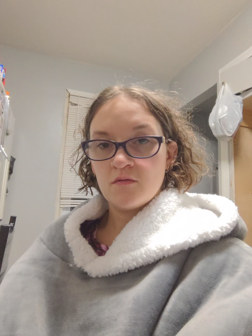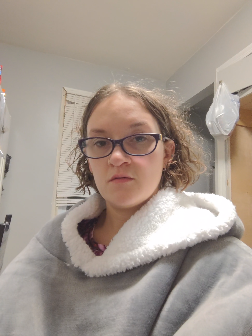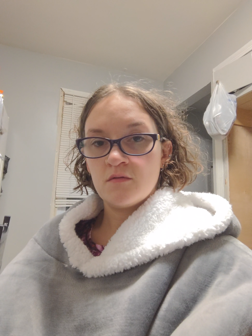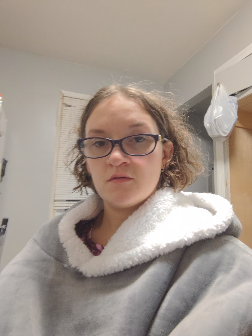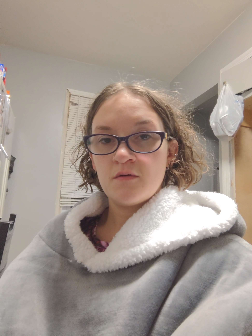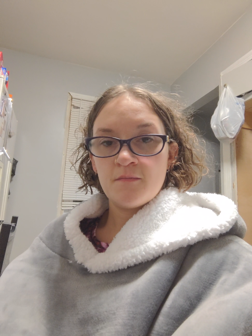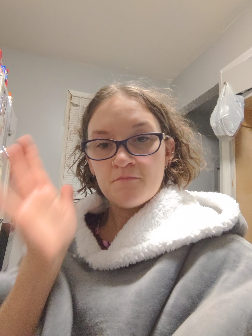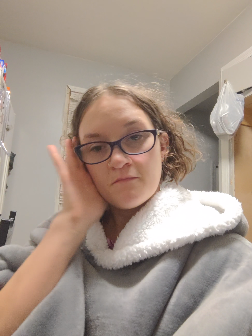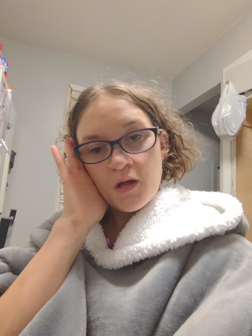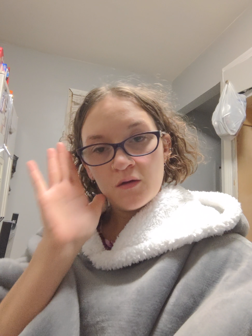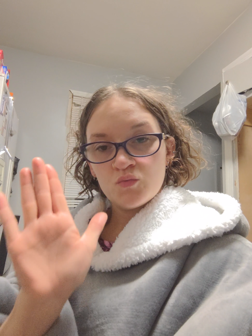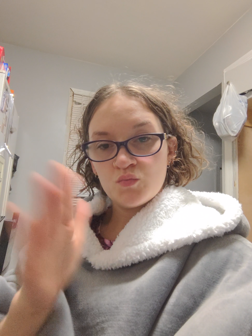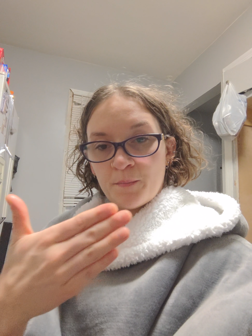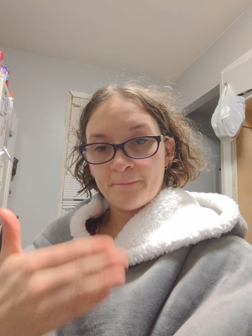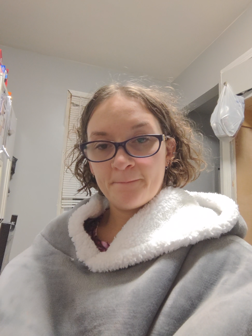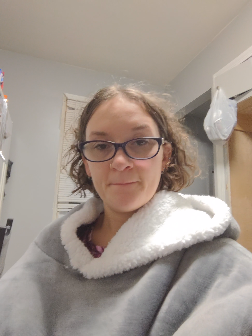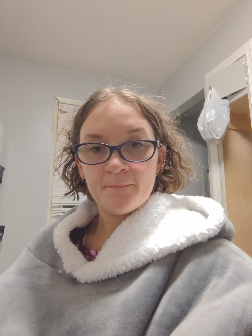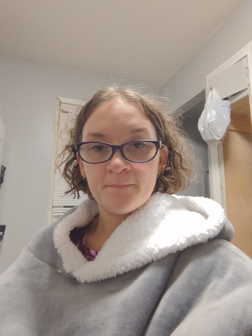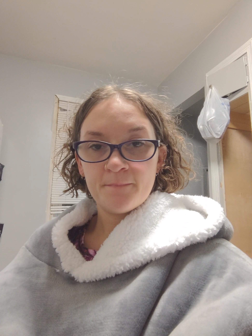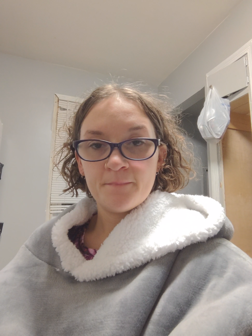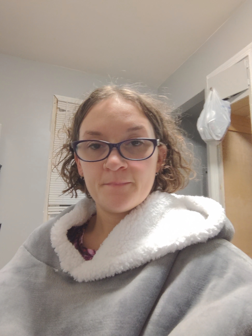bedroom